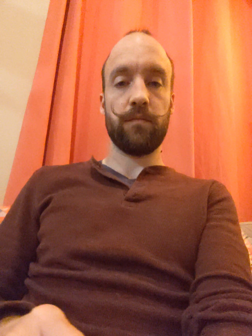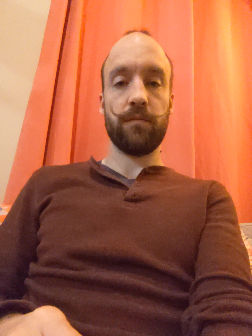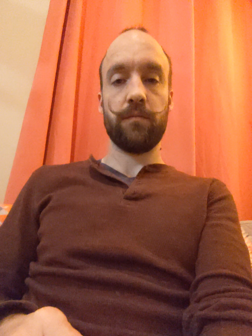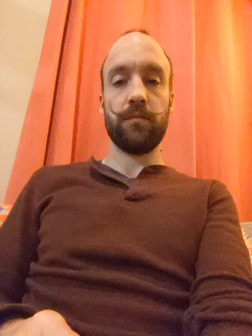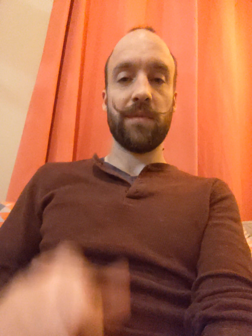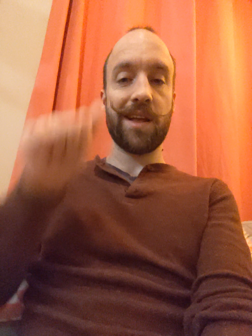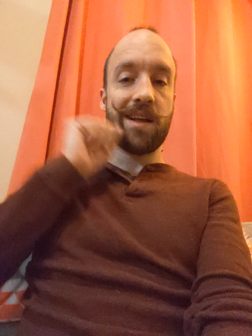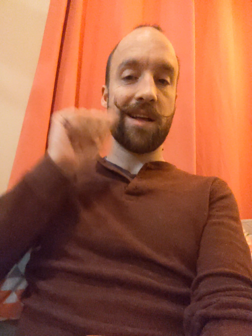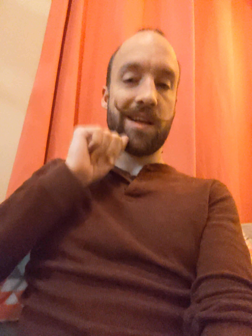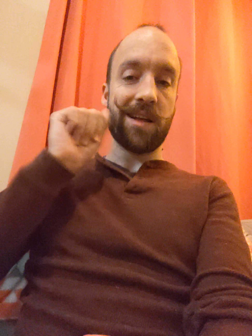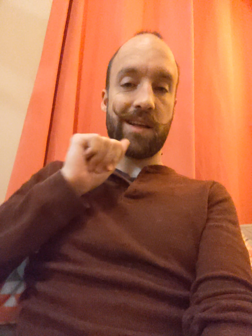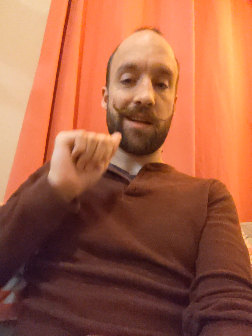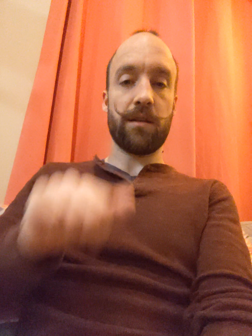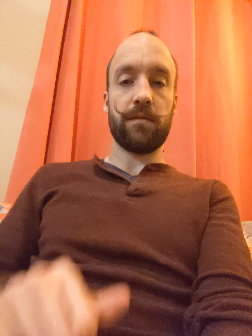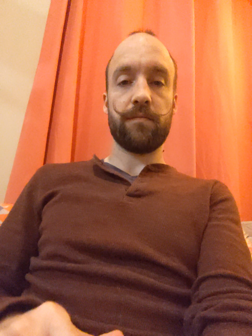aunt